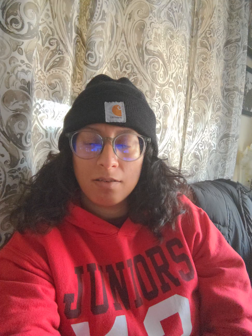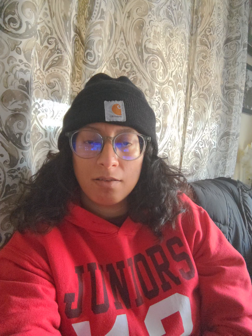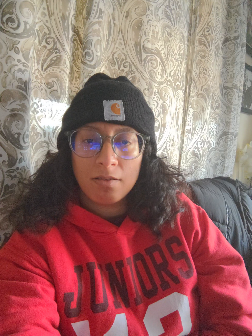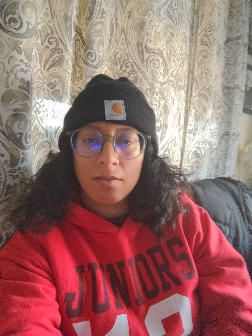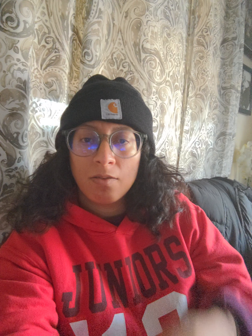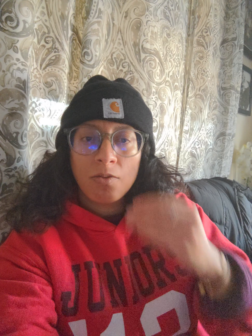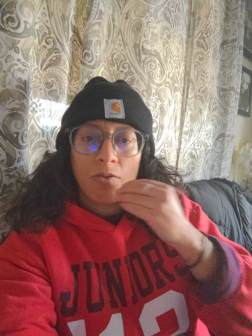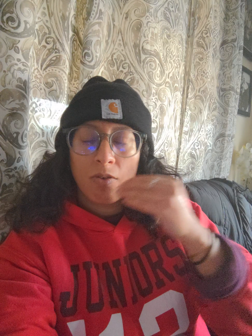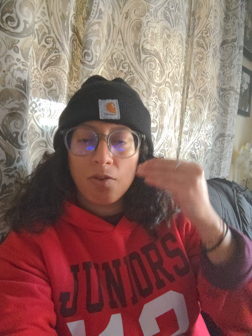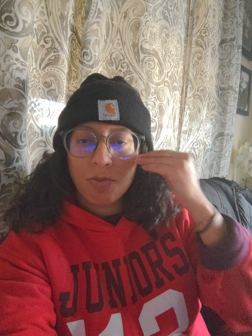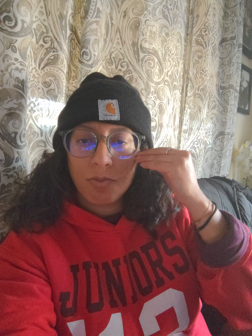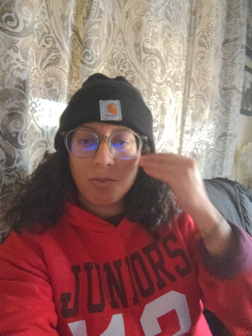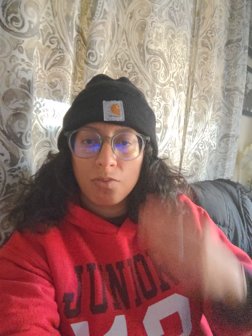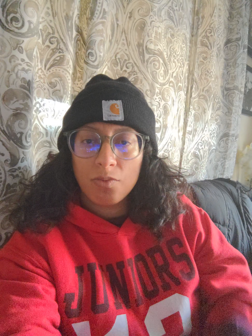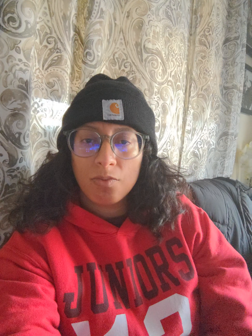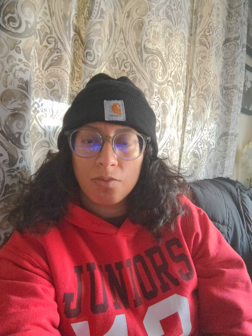home